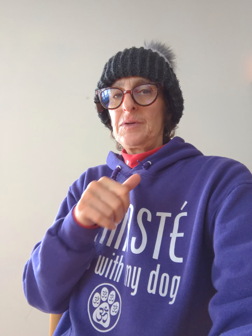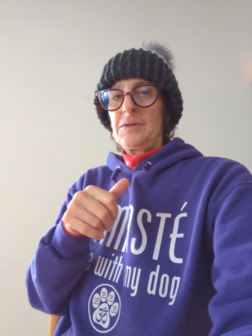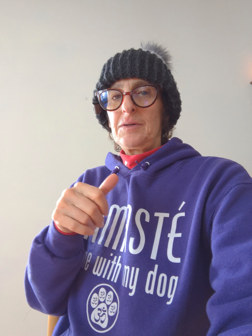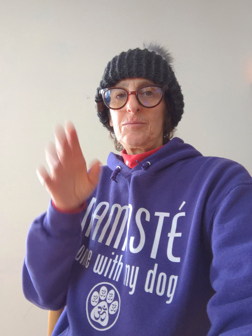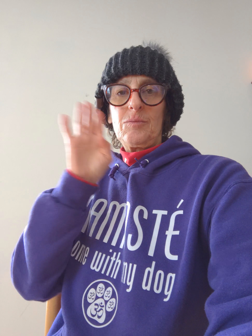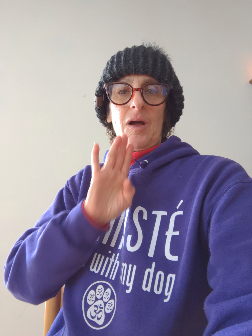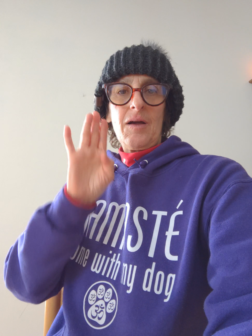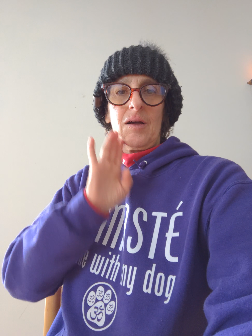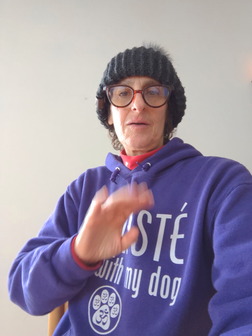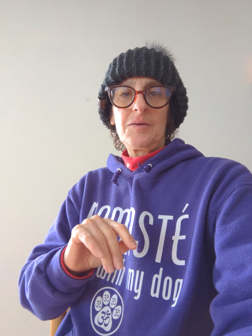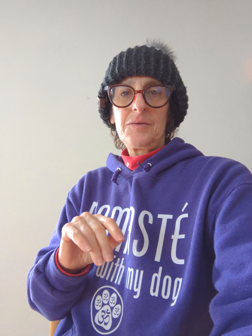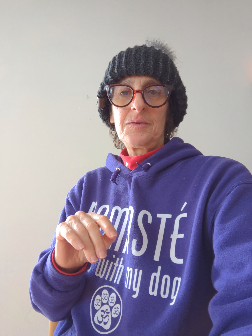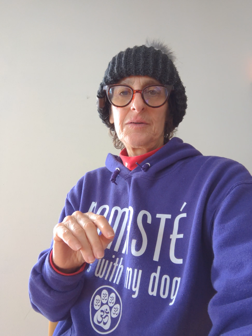brown